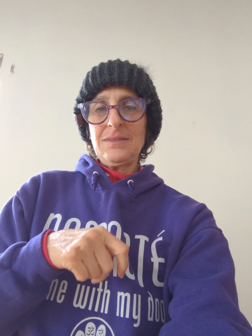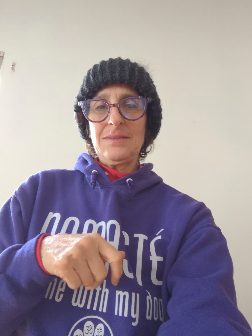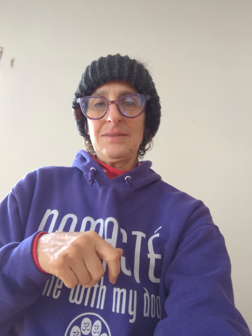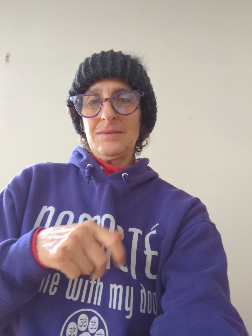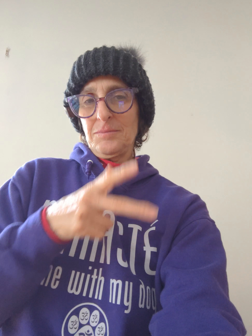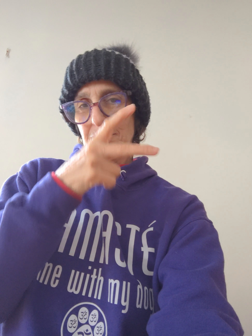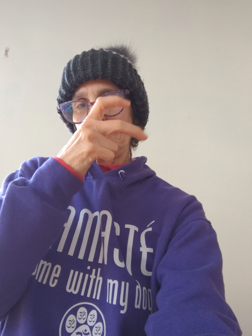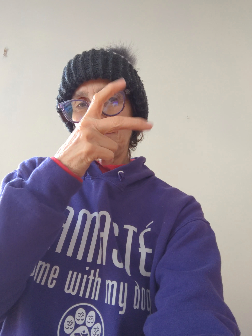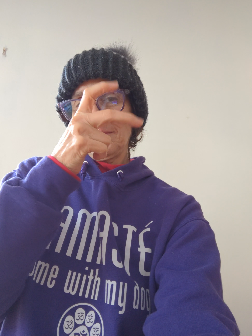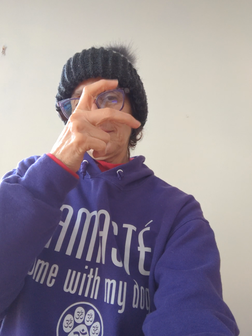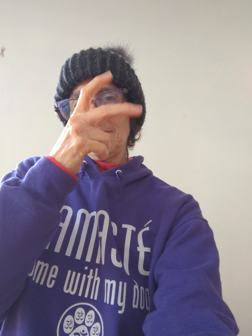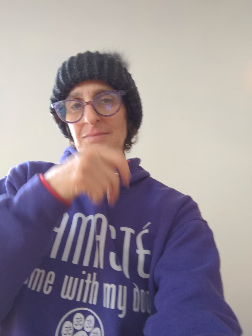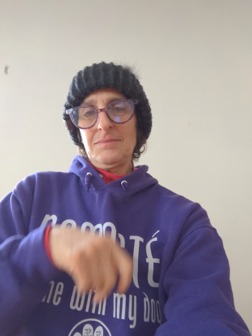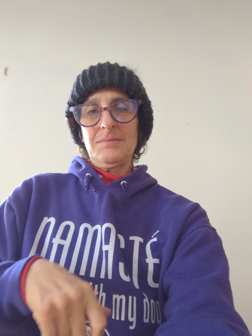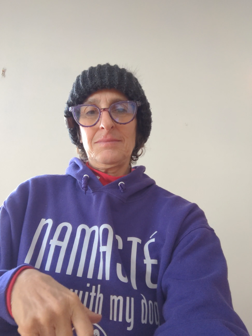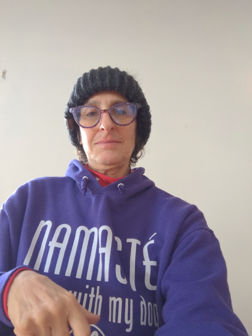bug